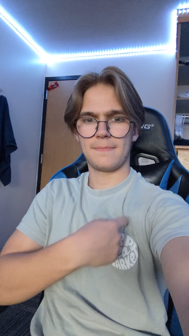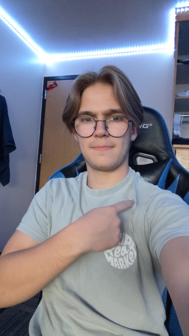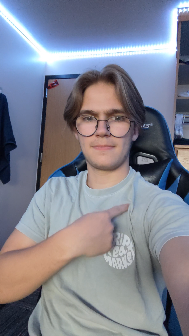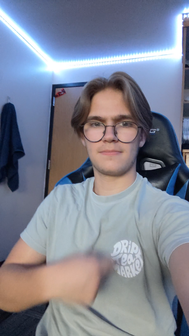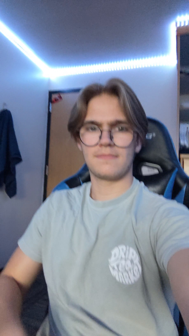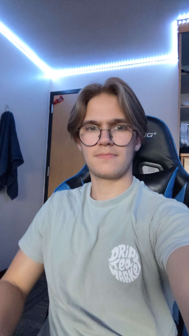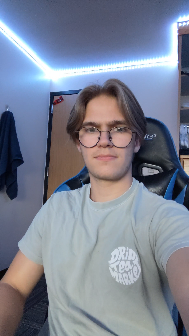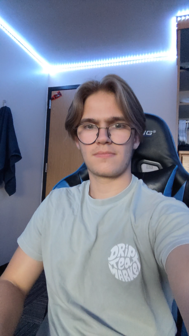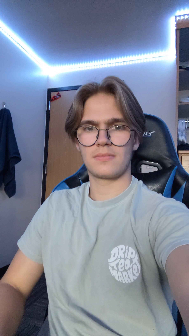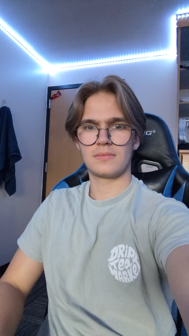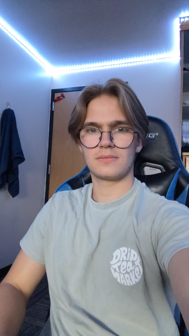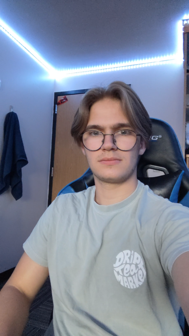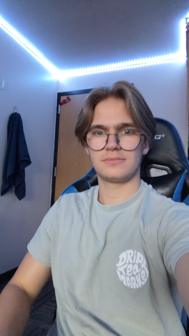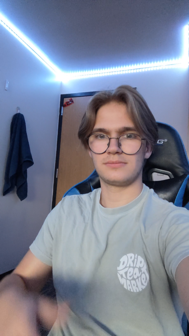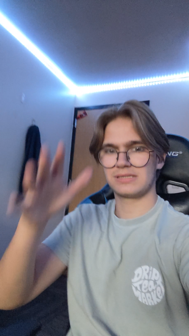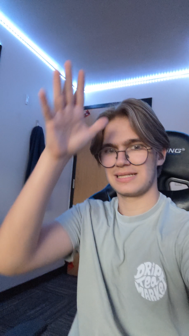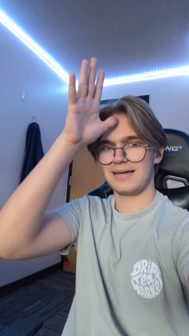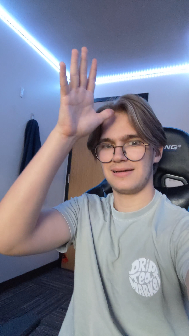daddy